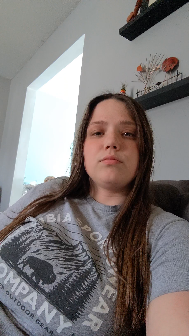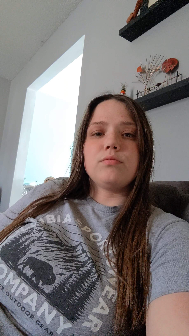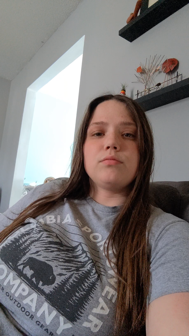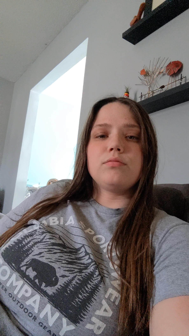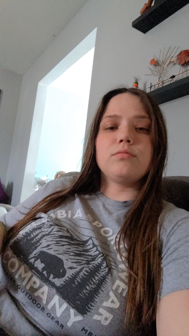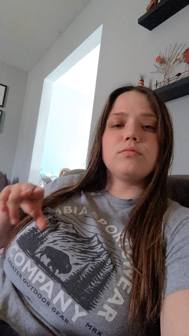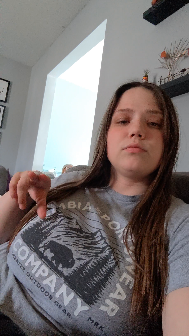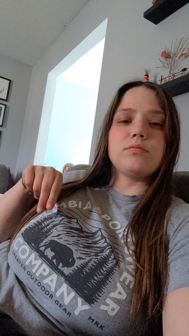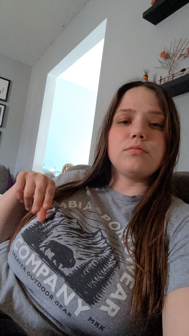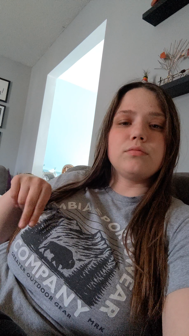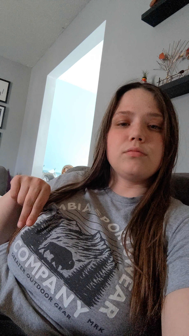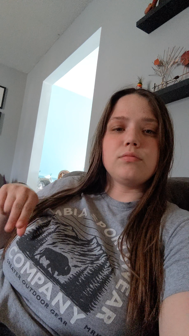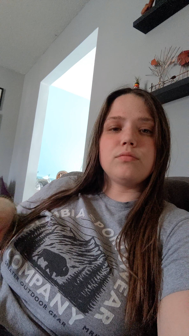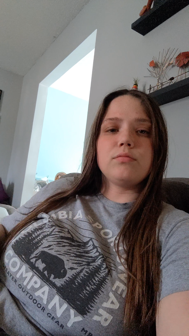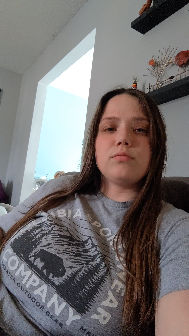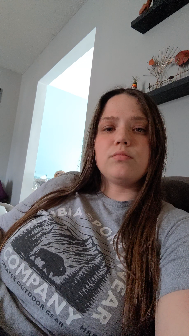diaper